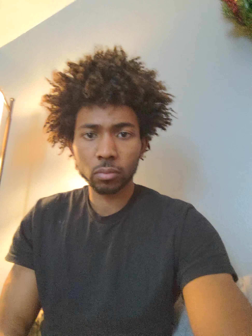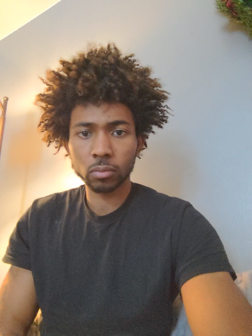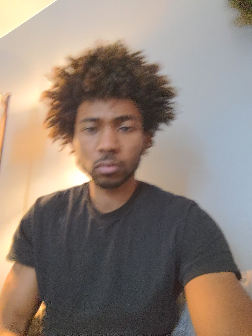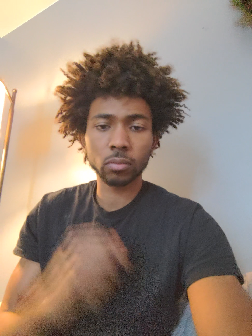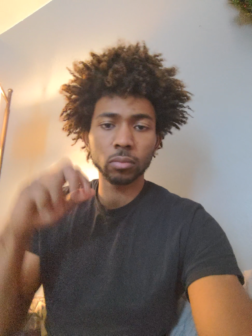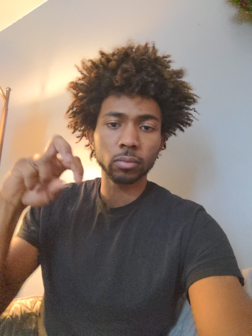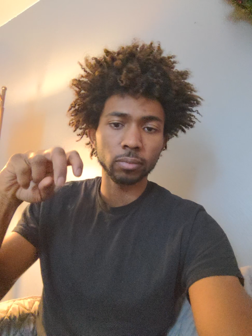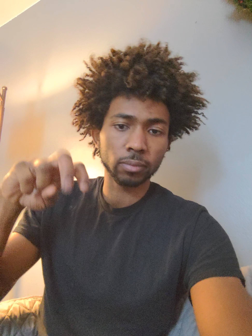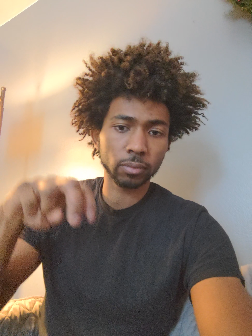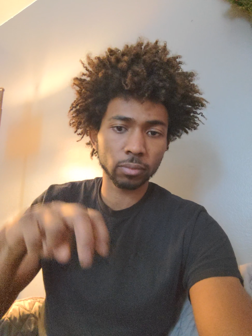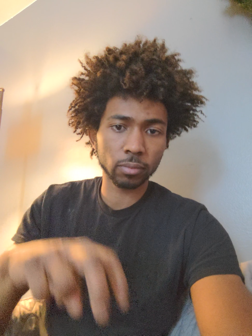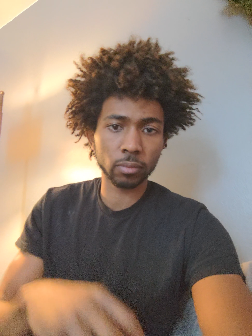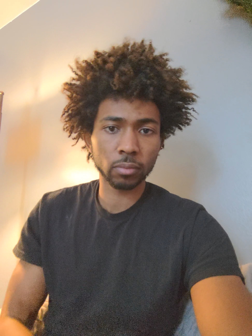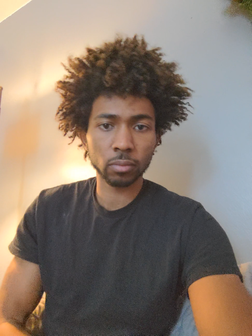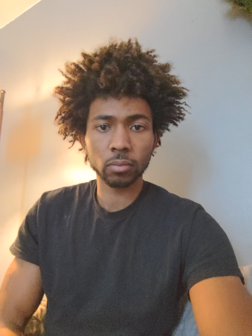stairs